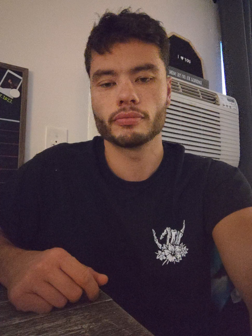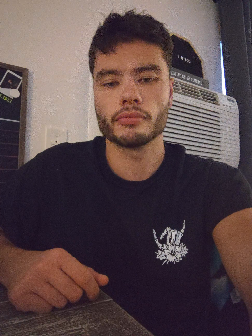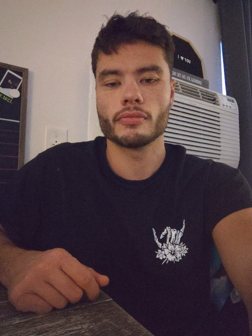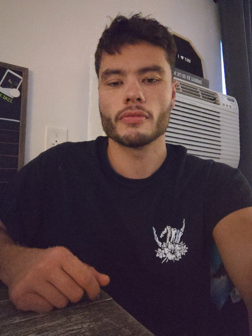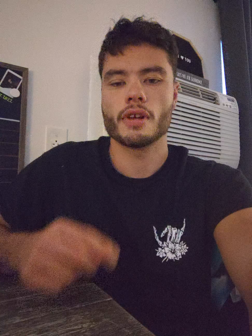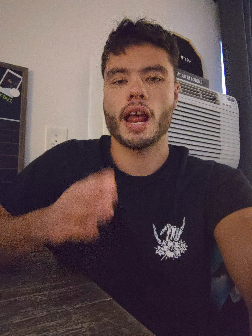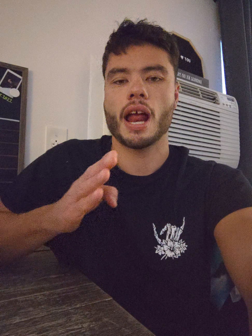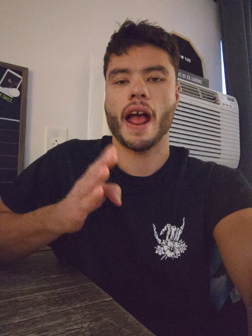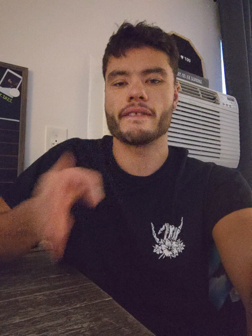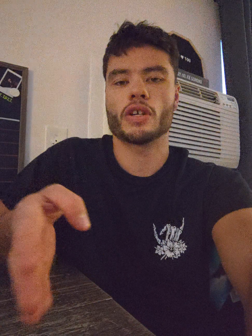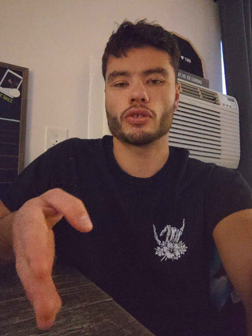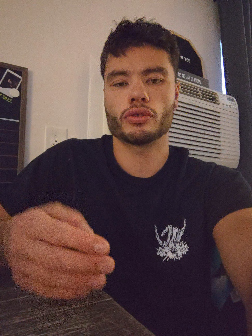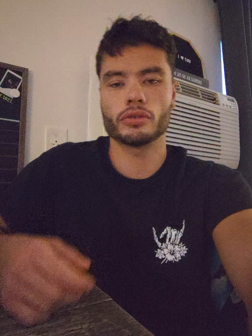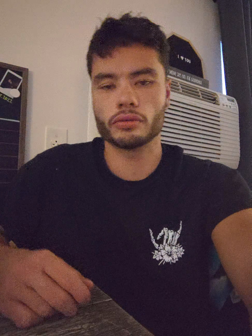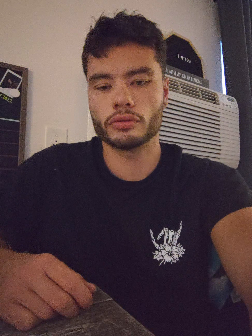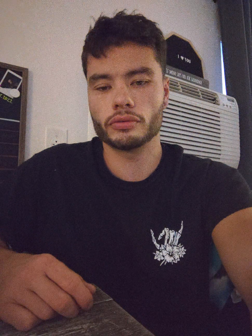after